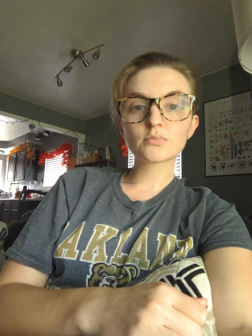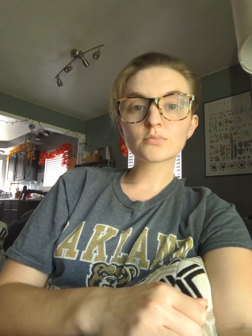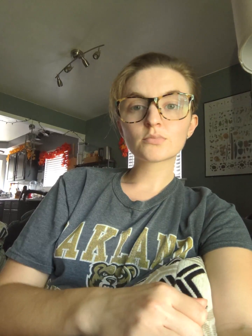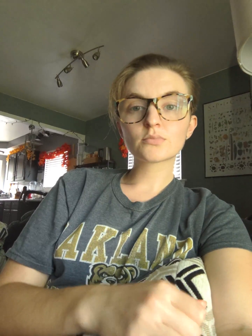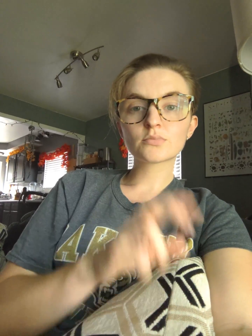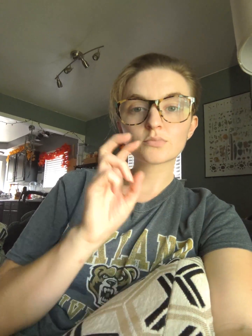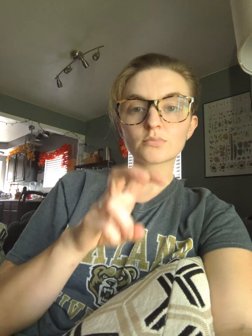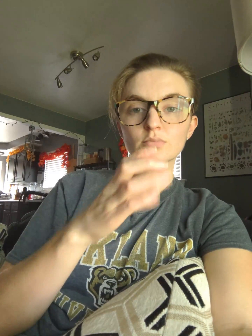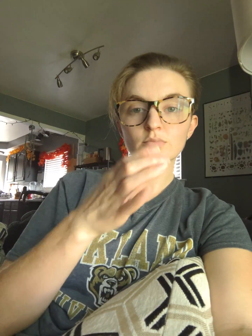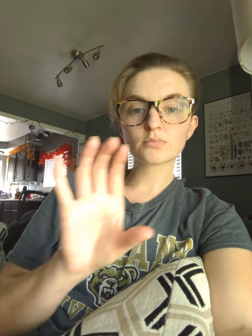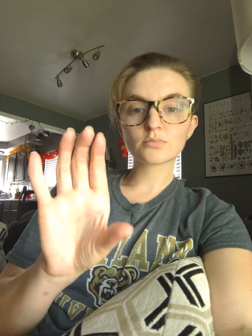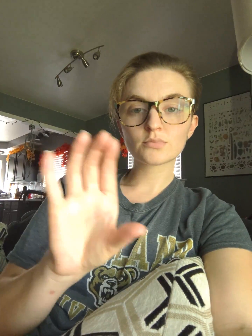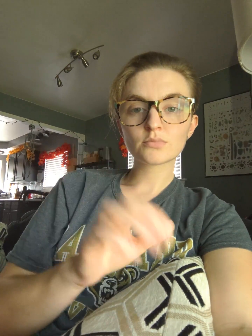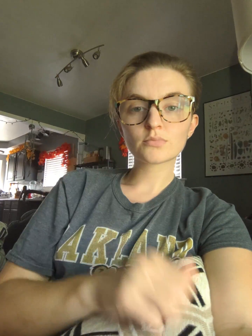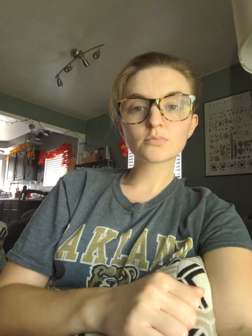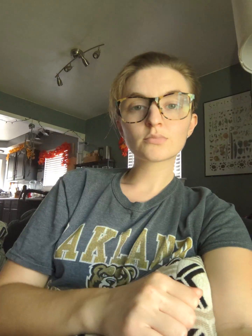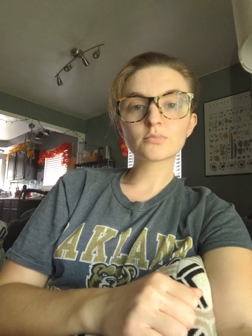potato chip